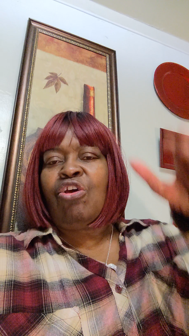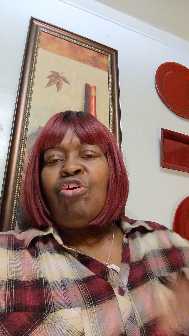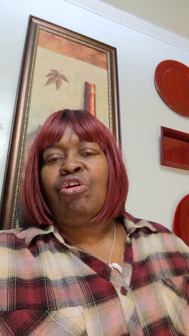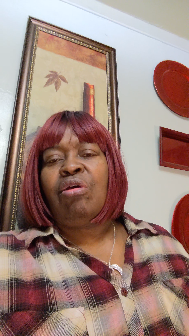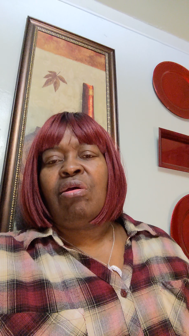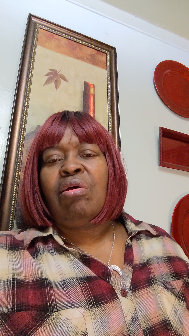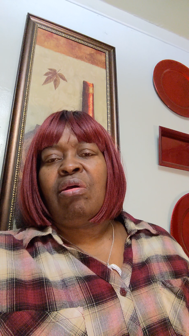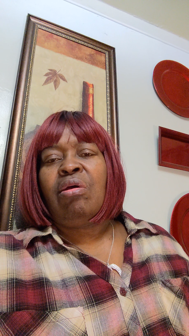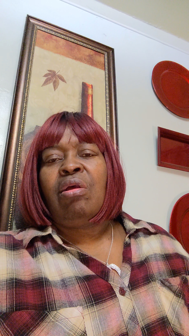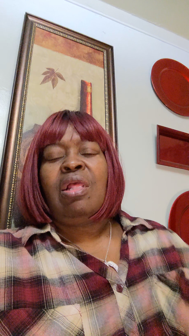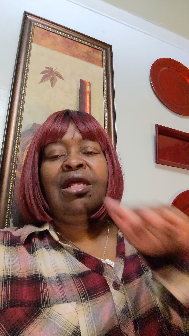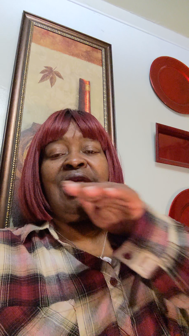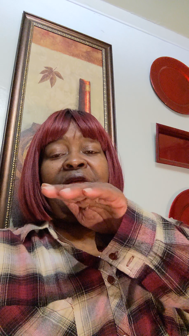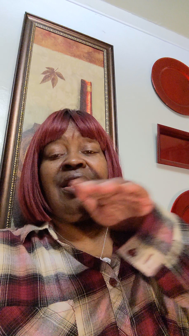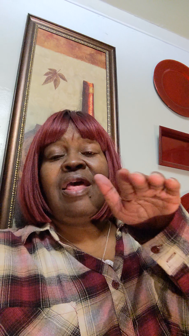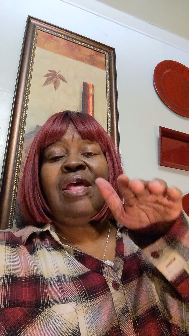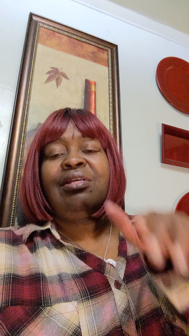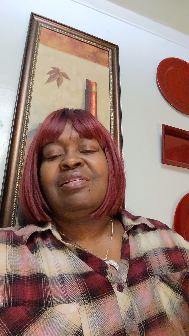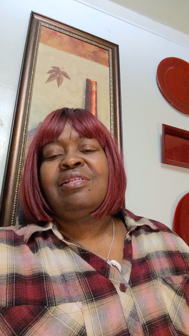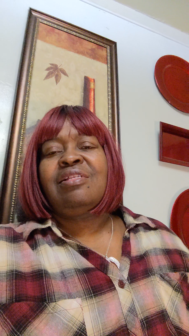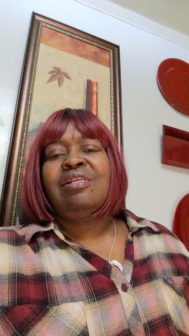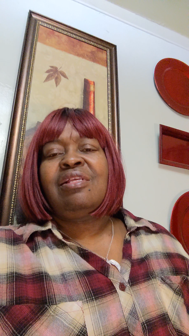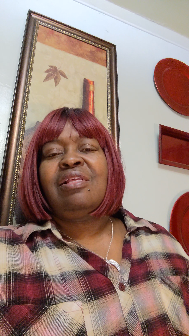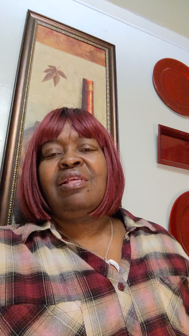nice